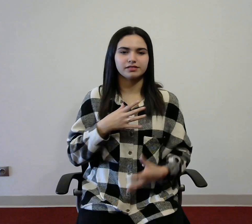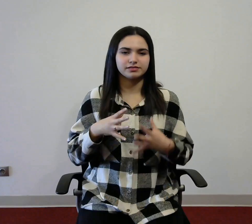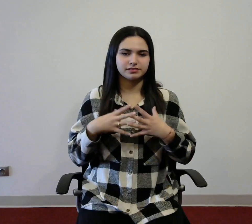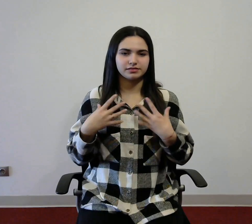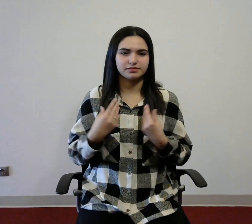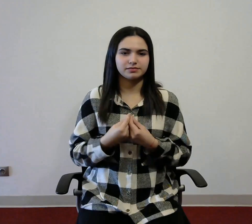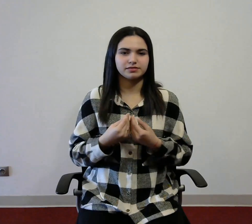ailə